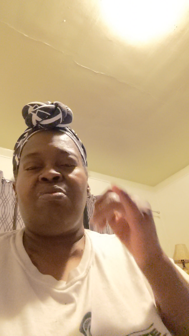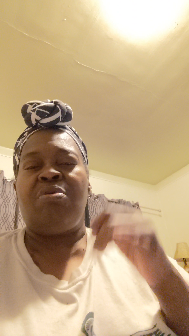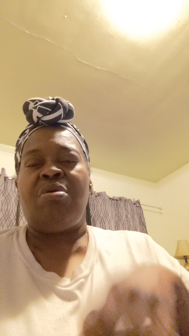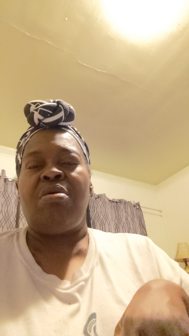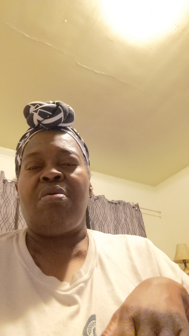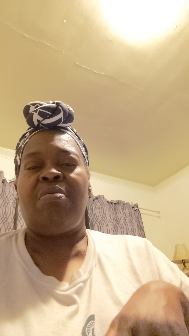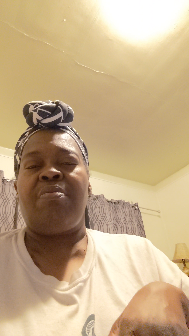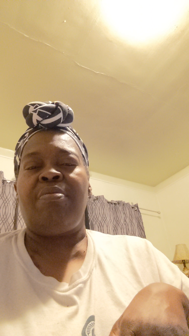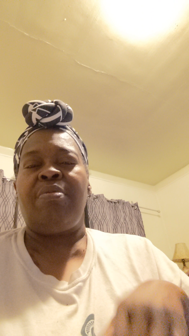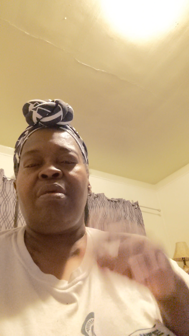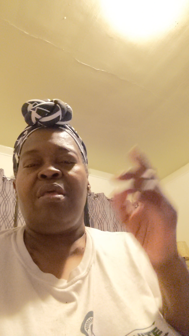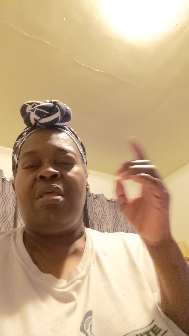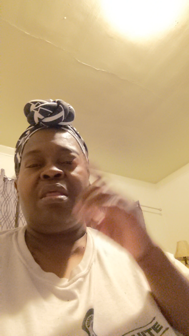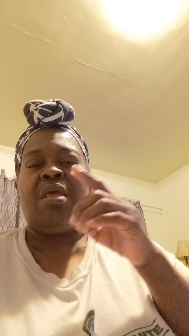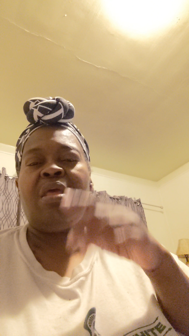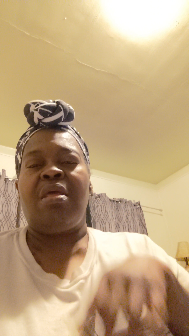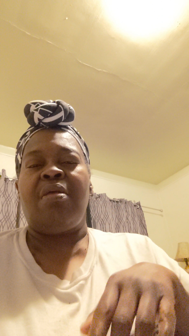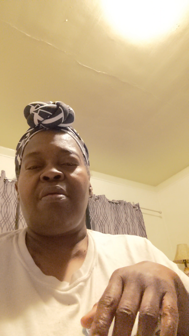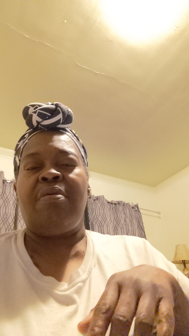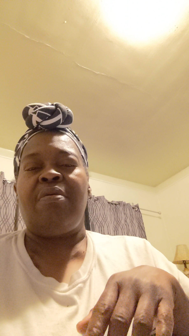day